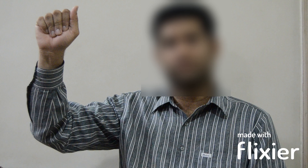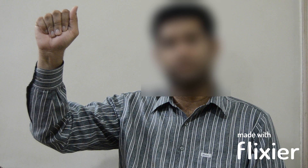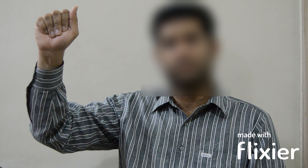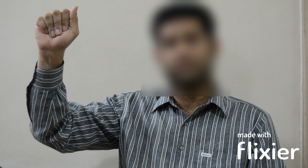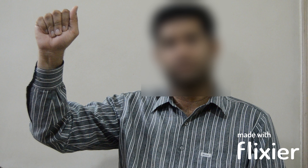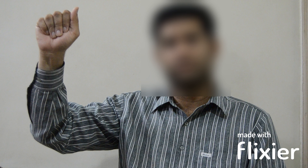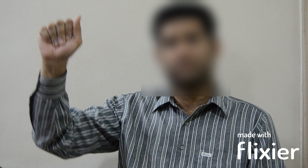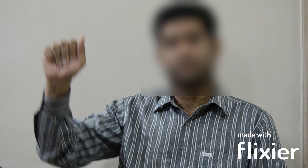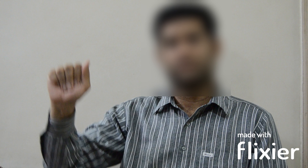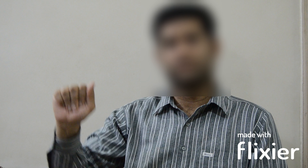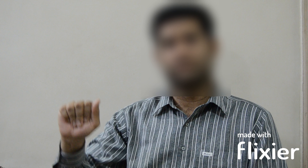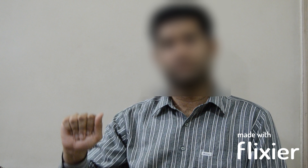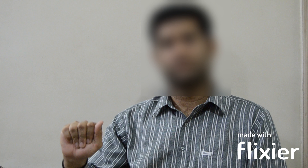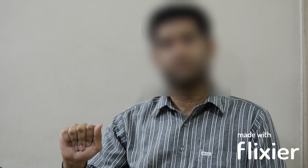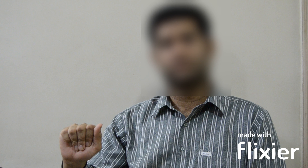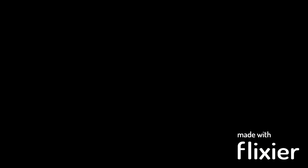آ